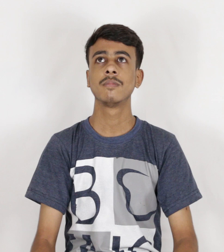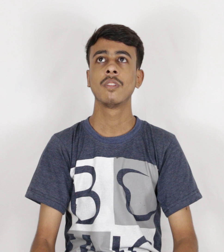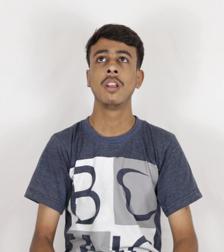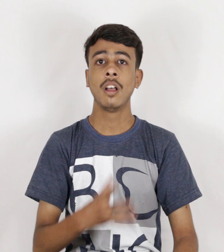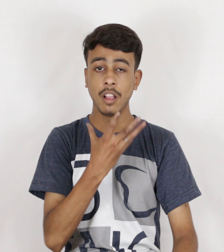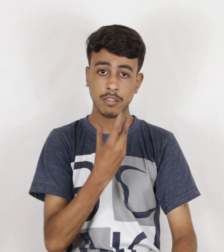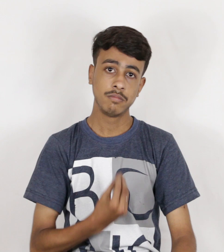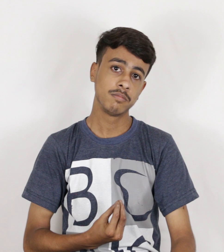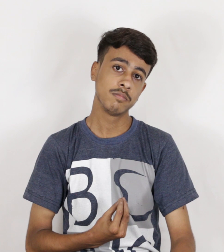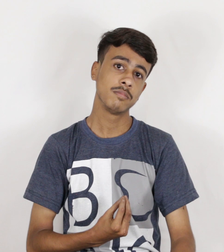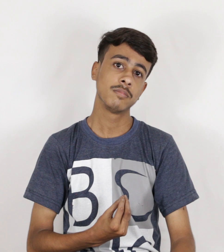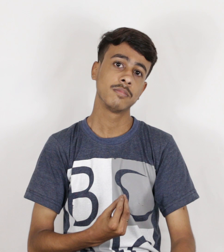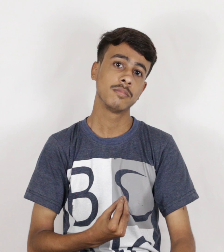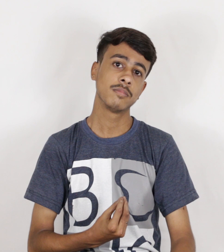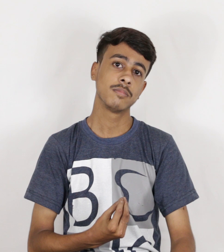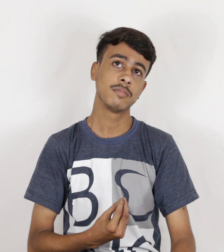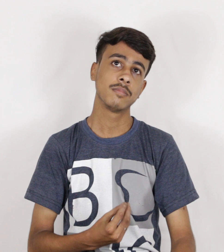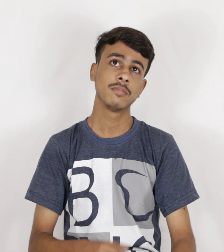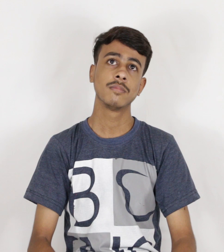sad